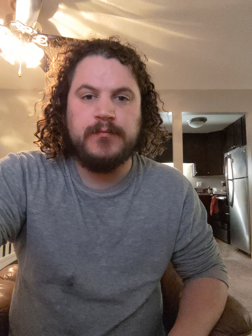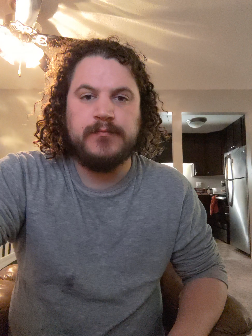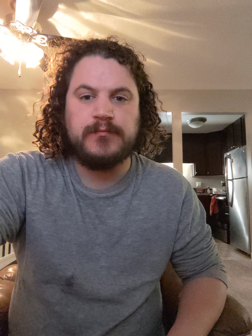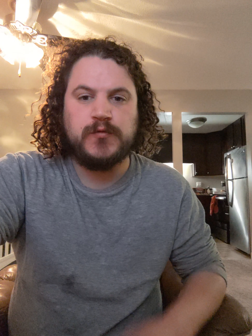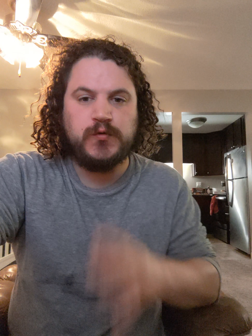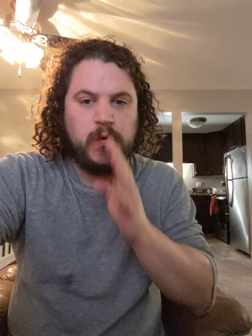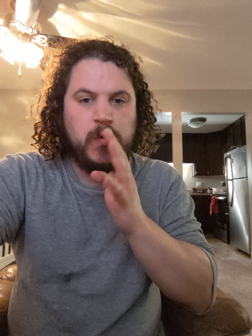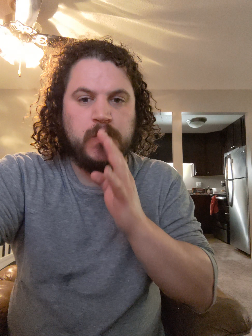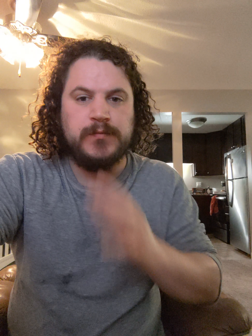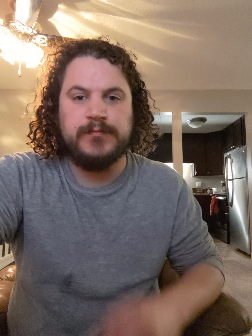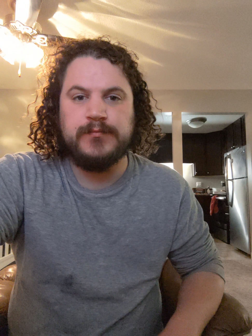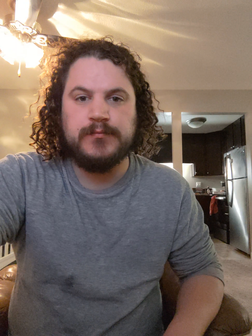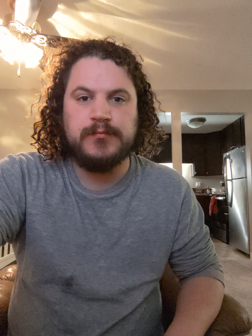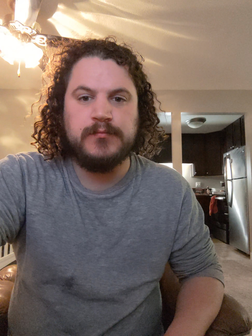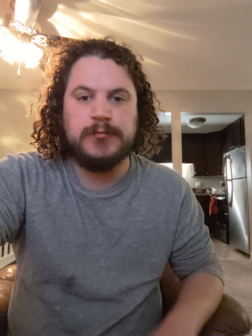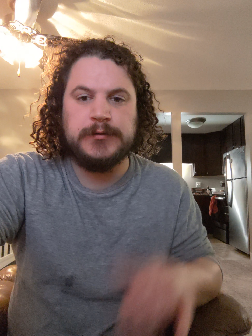talk